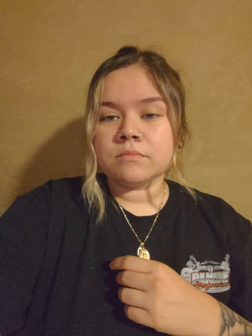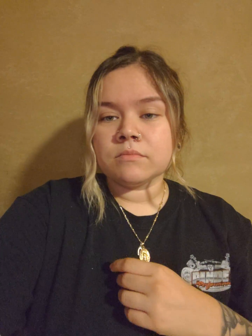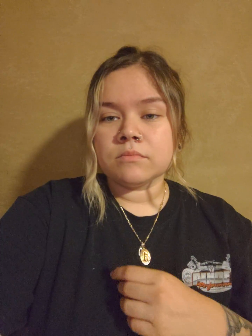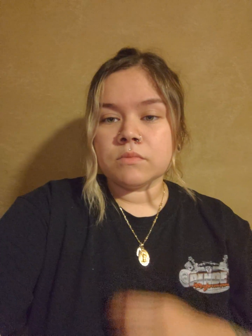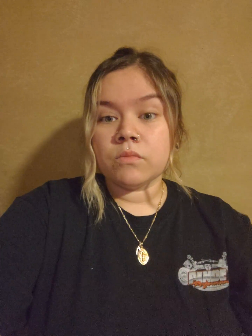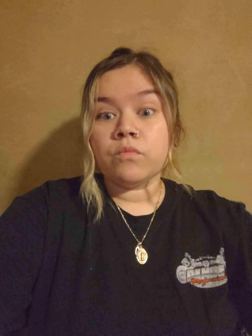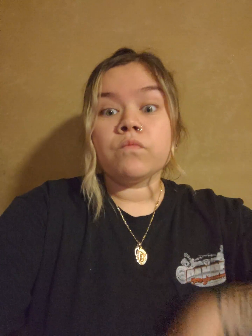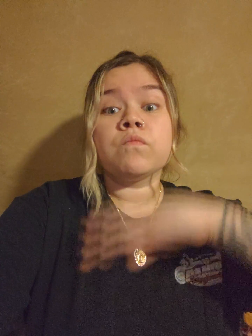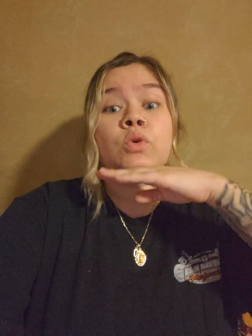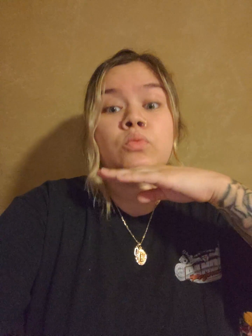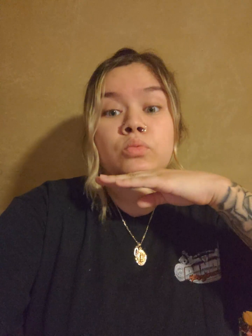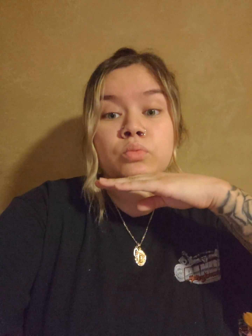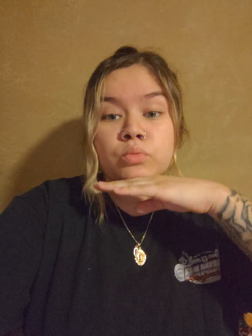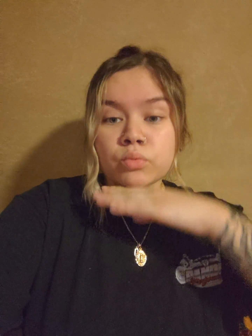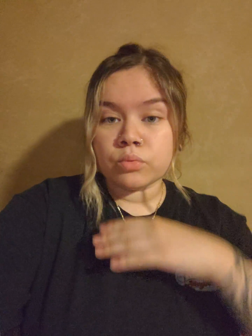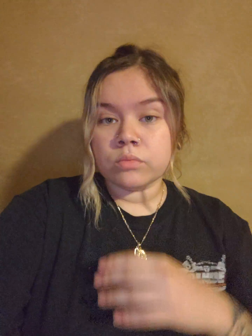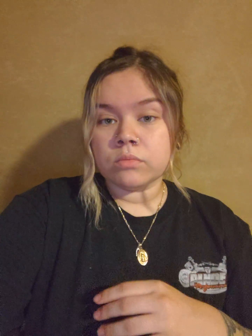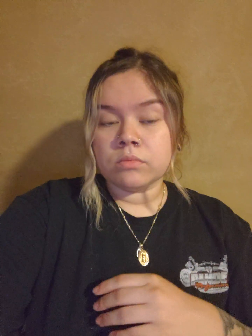full